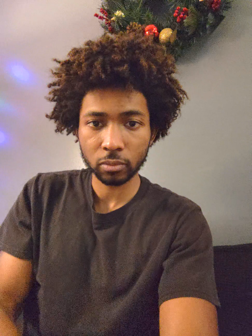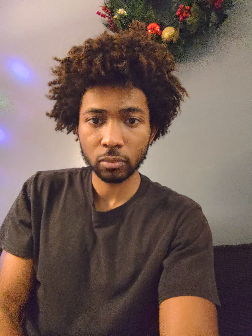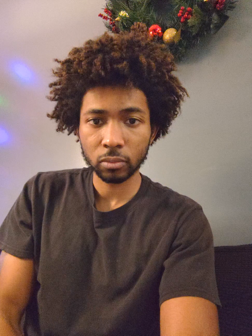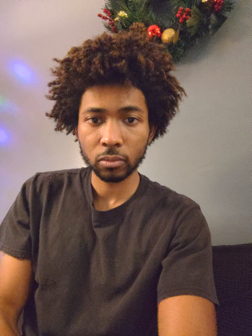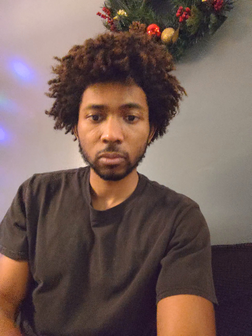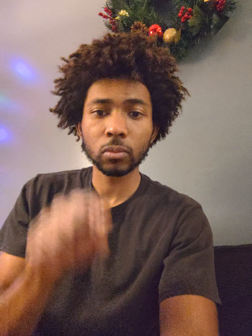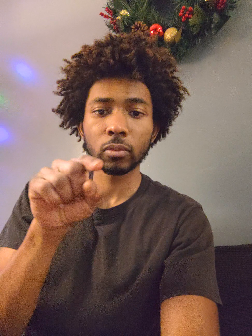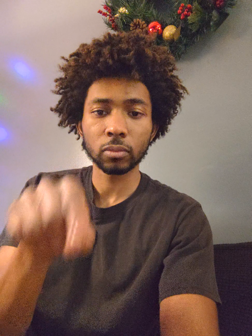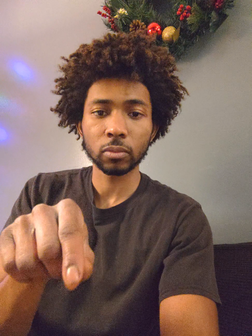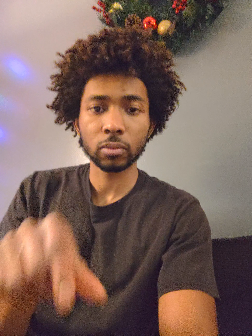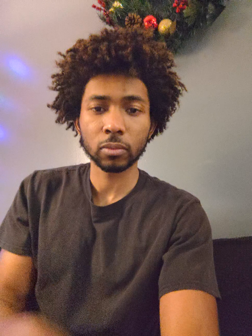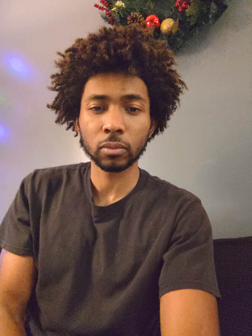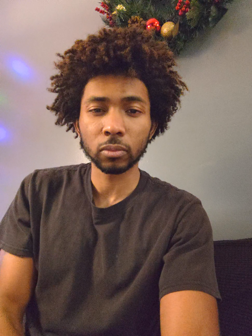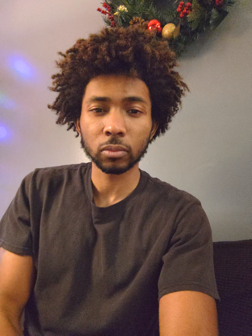there